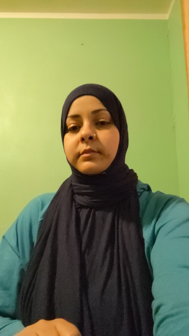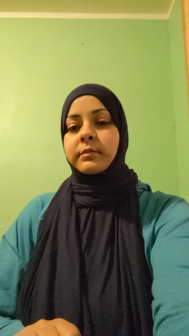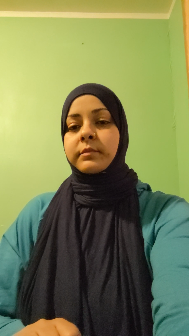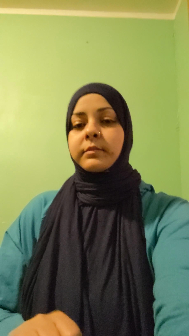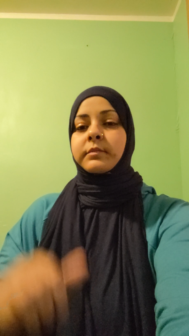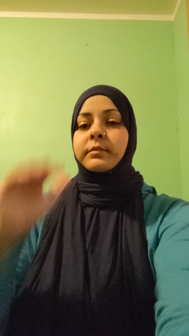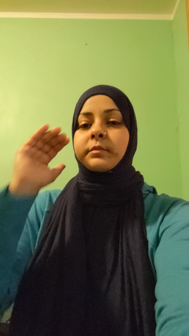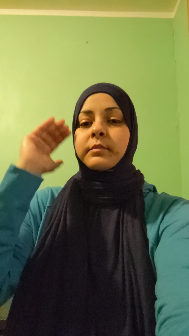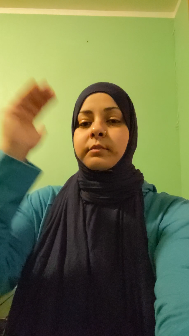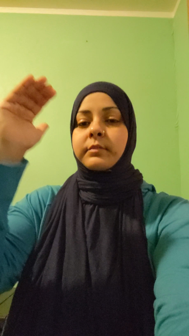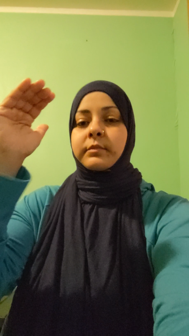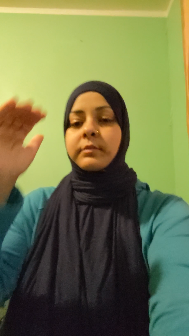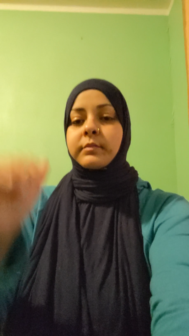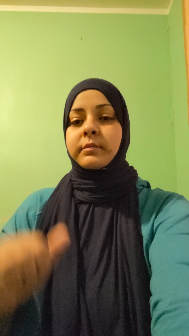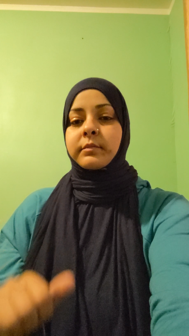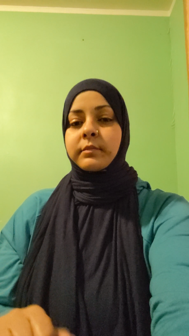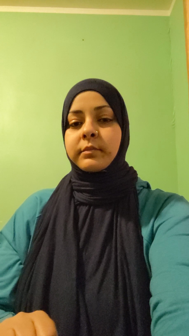big